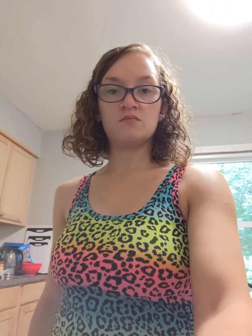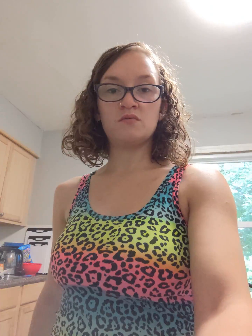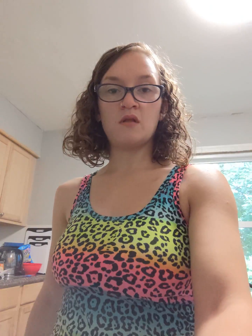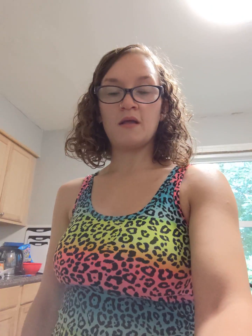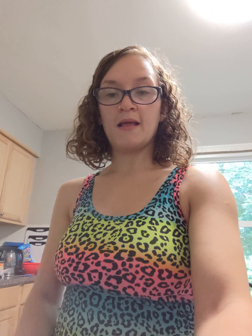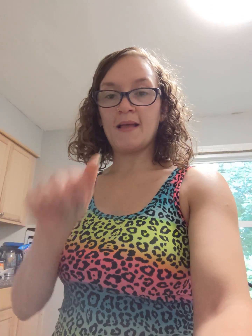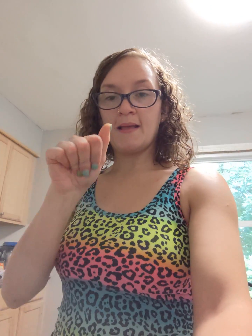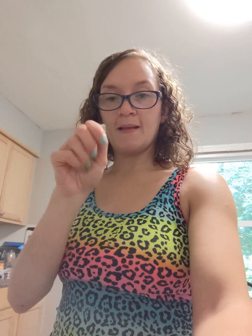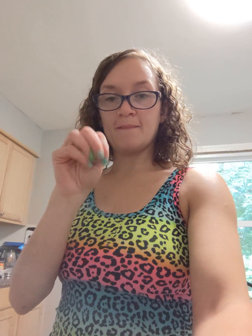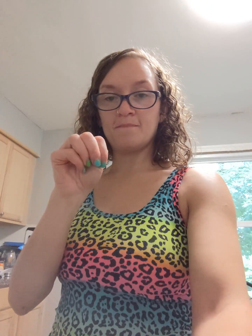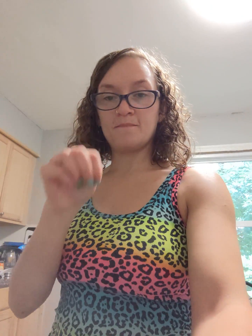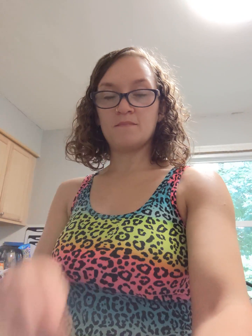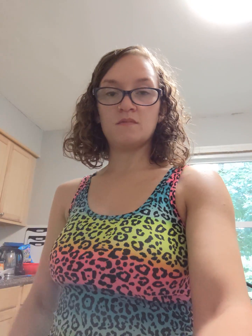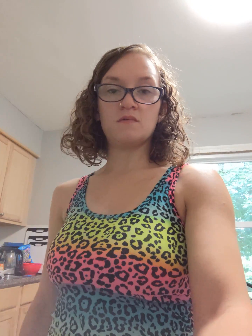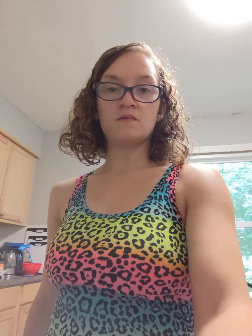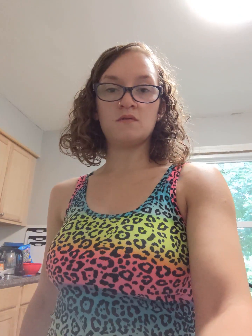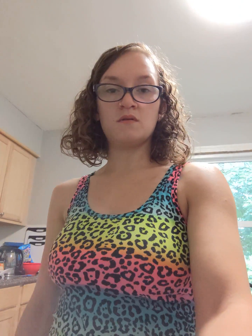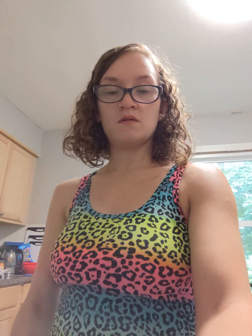am